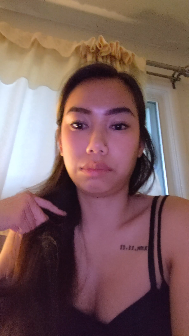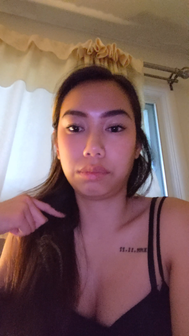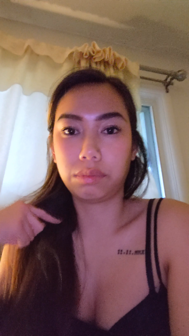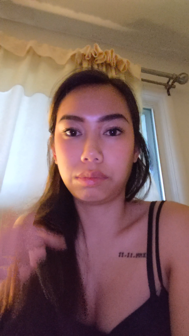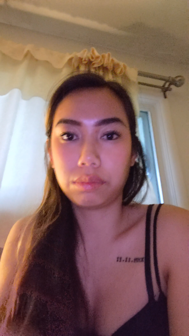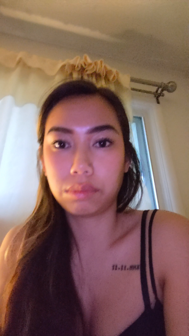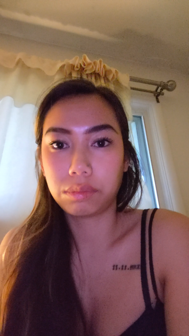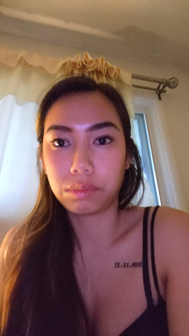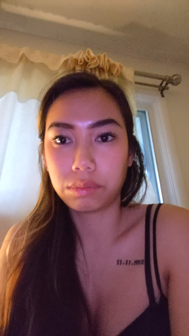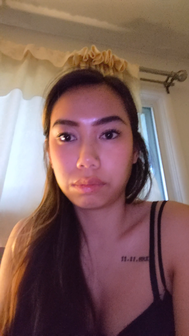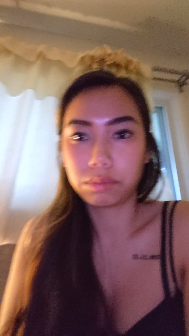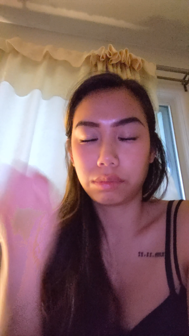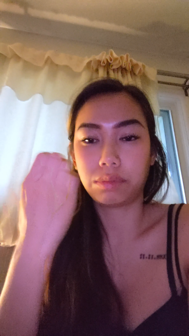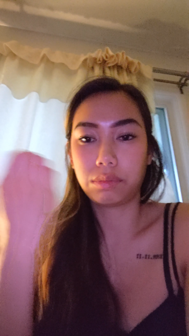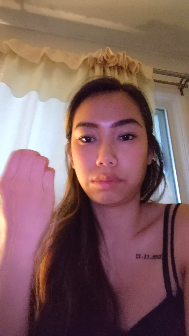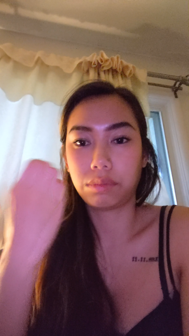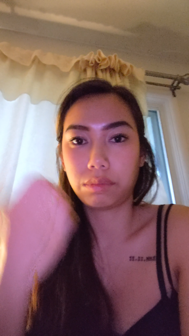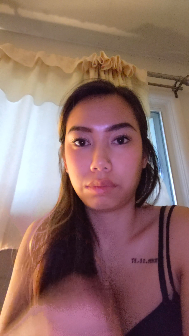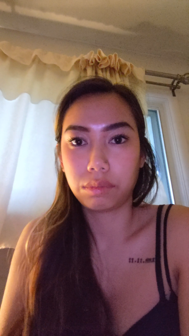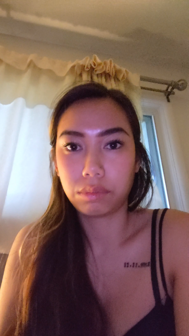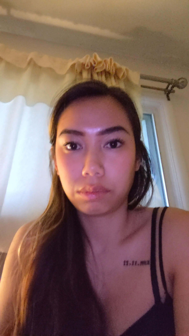shake